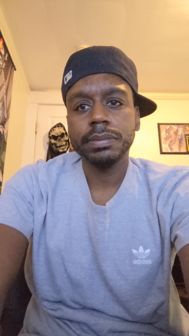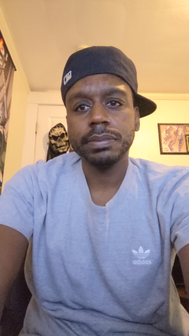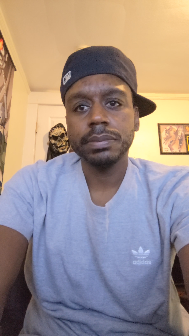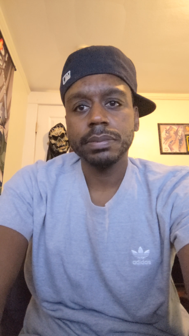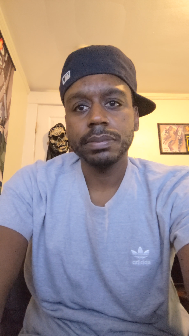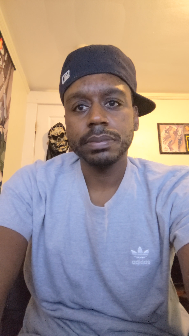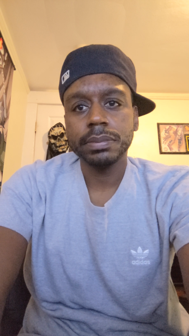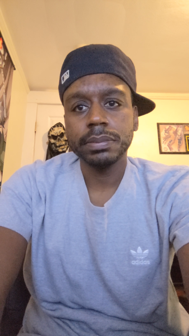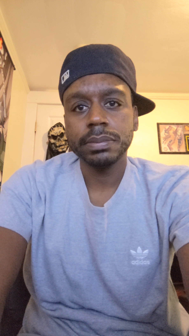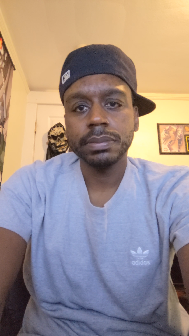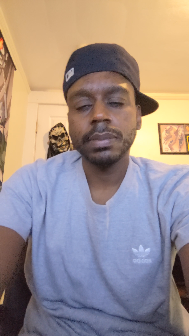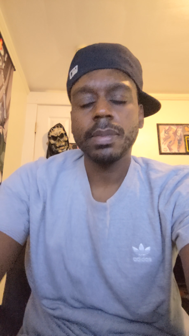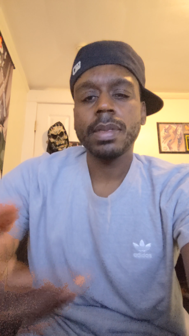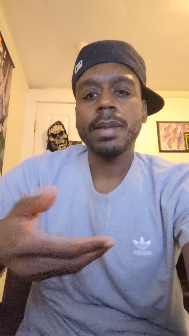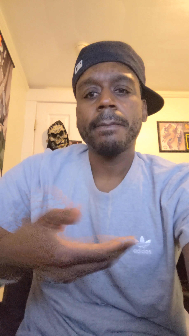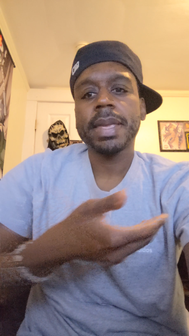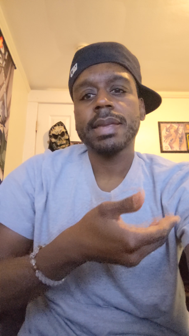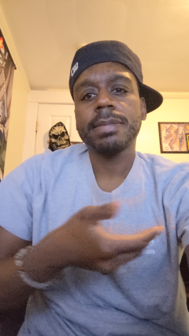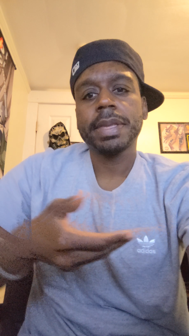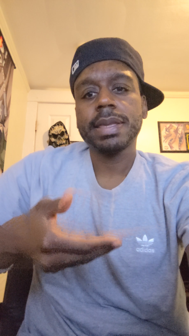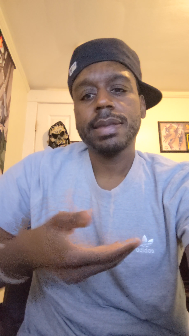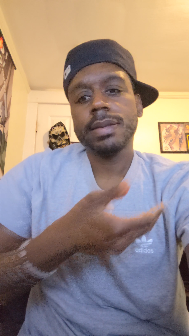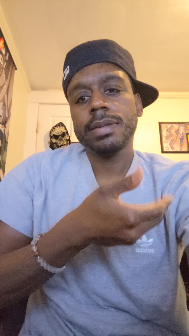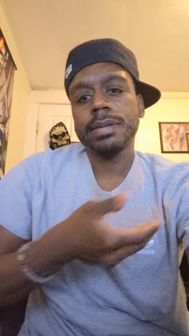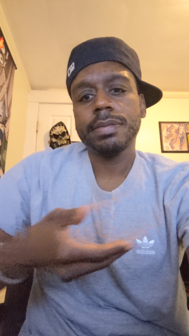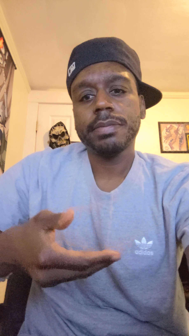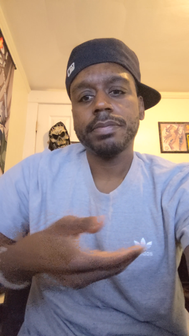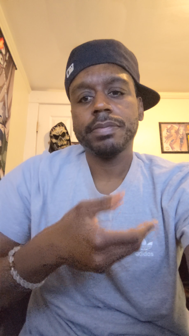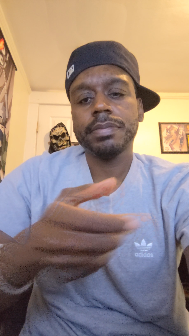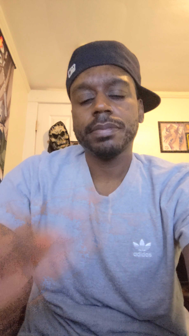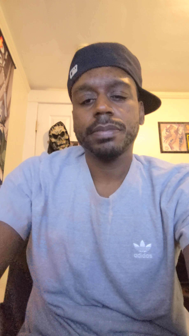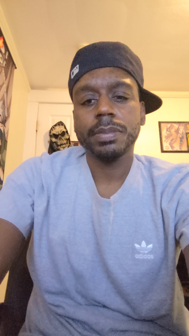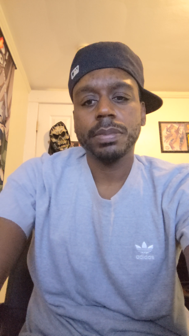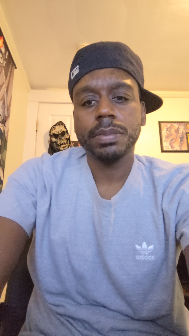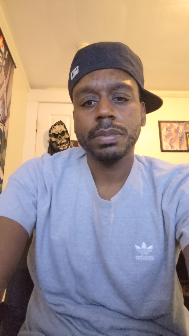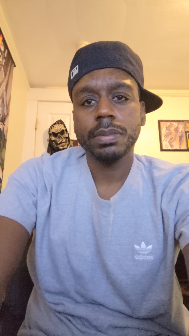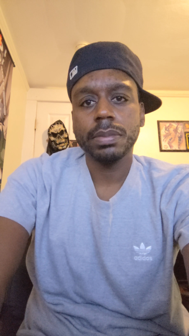baby